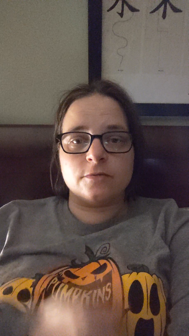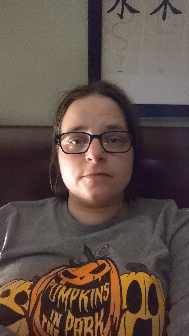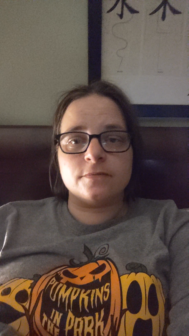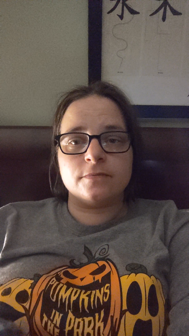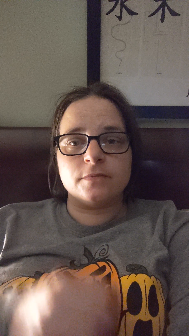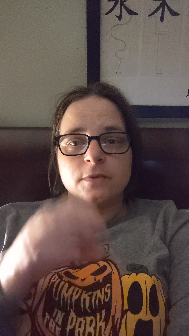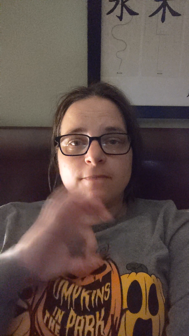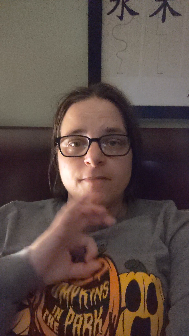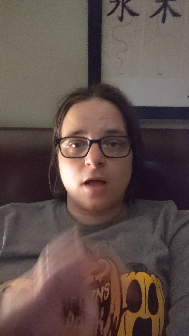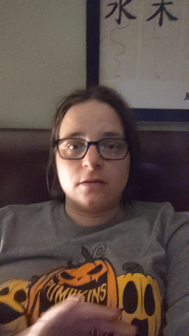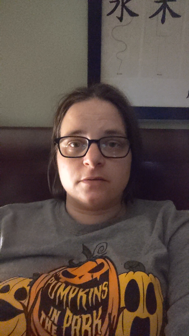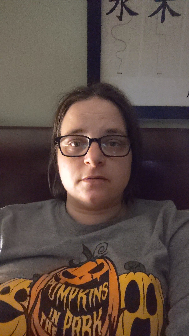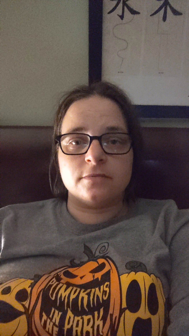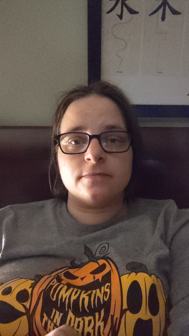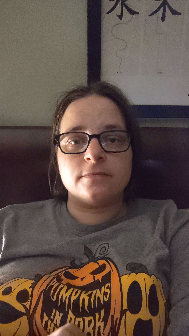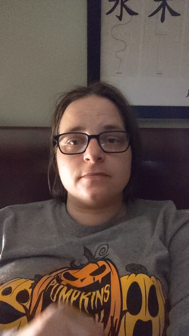button